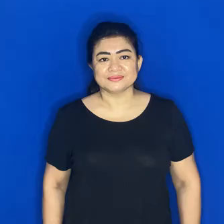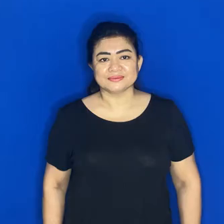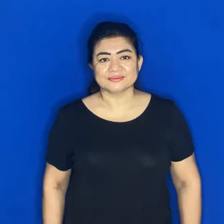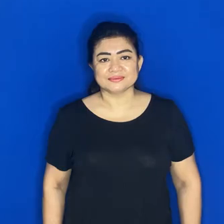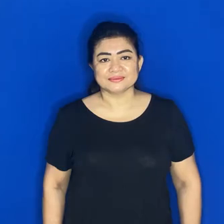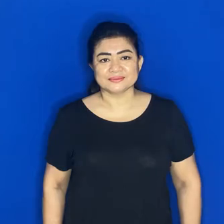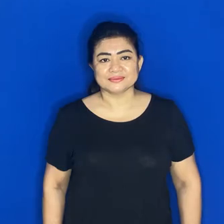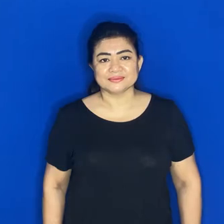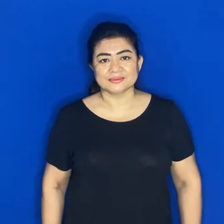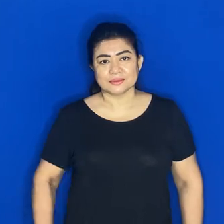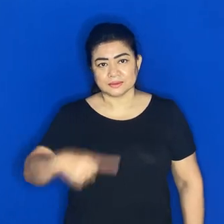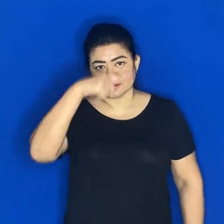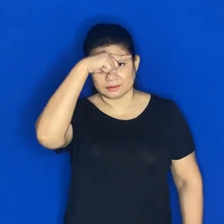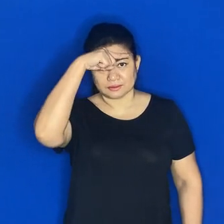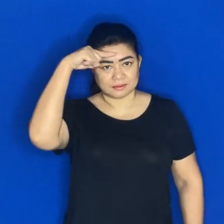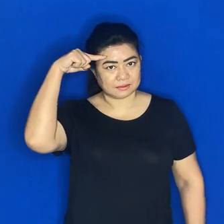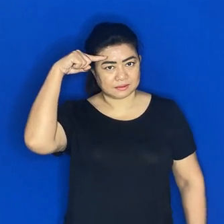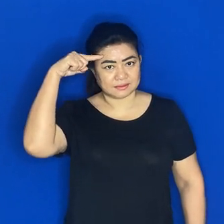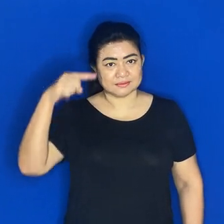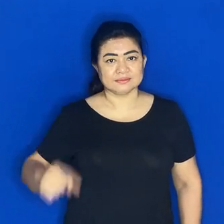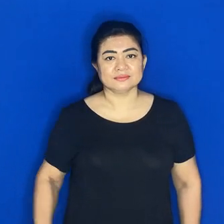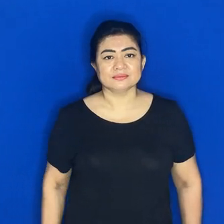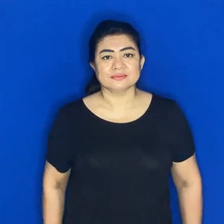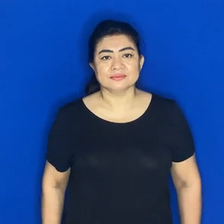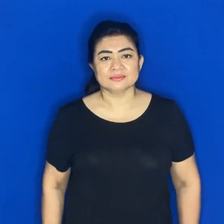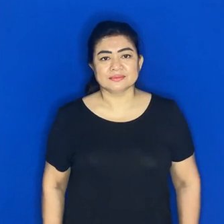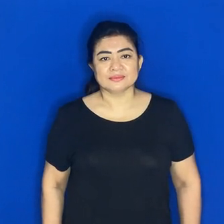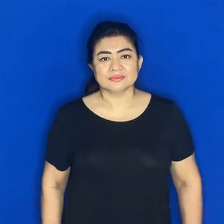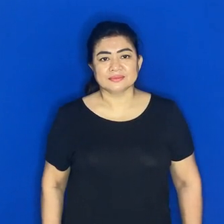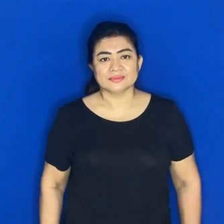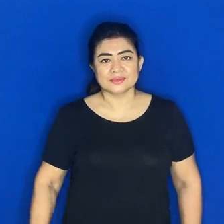black